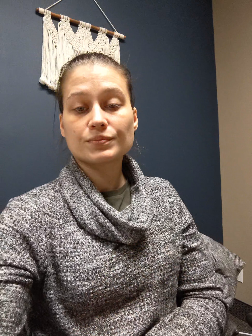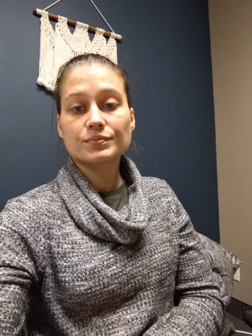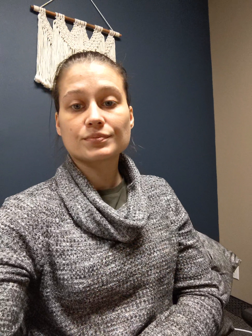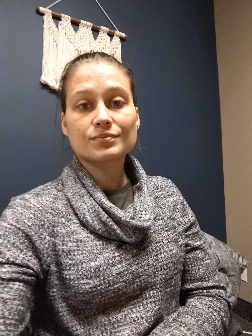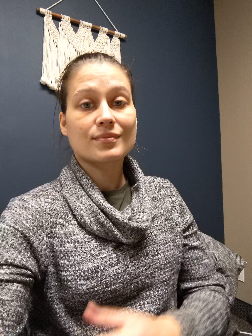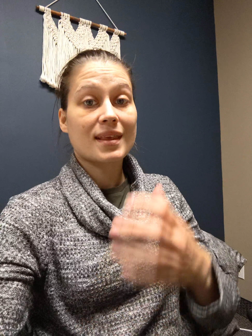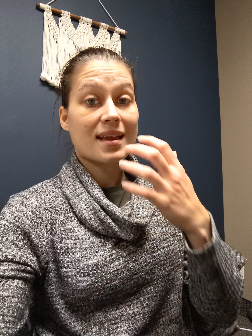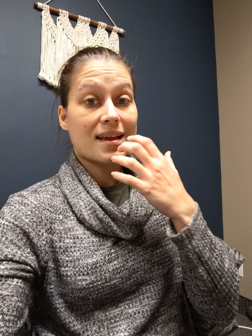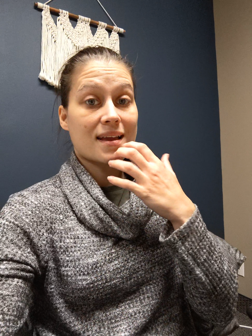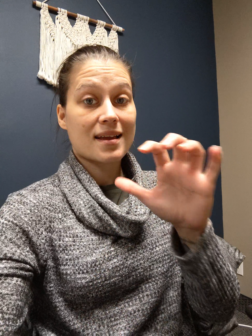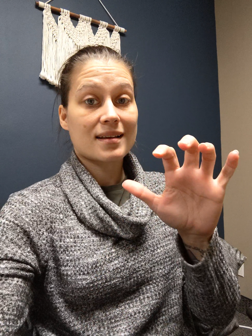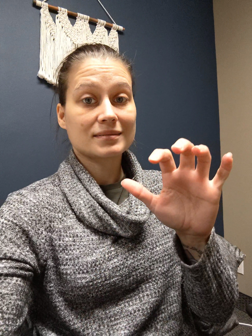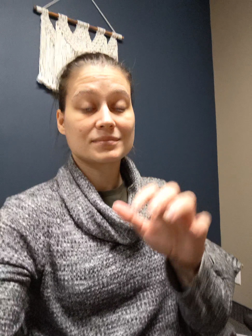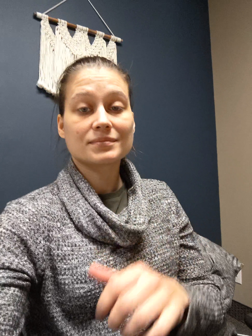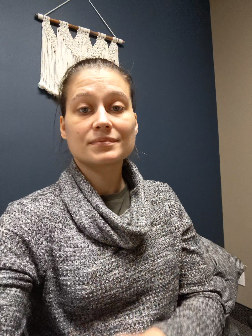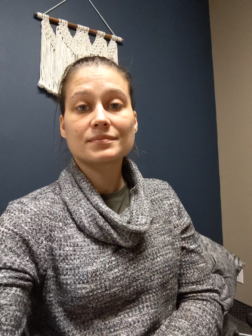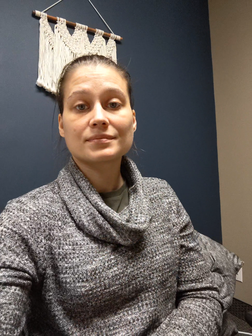hot